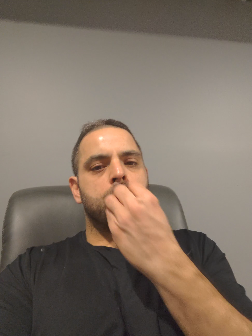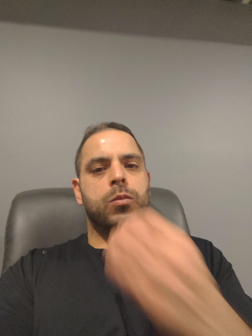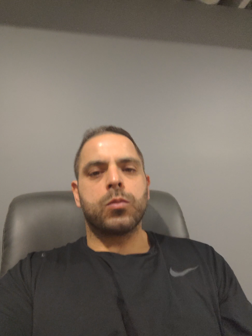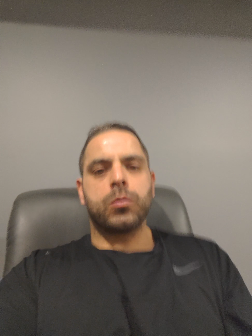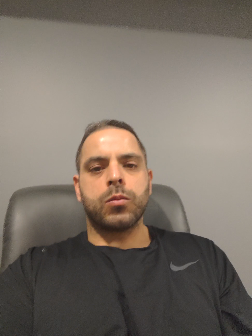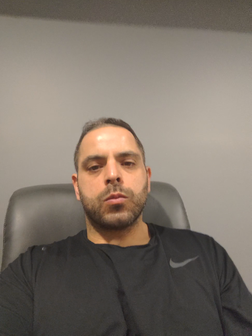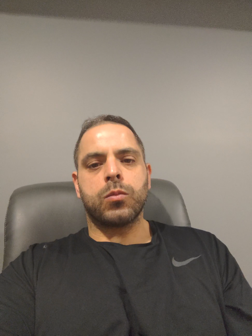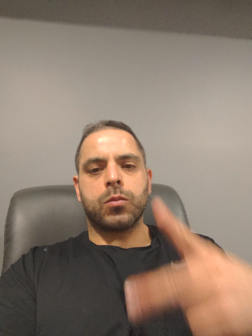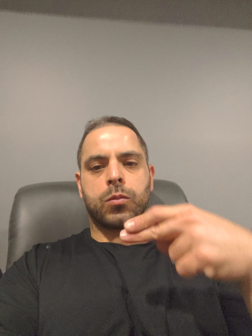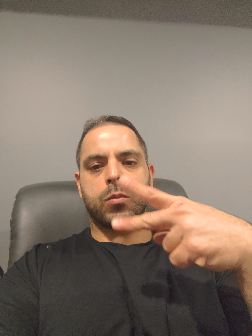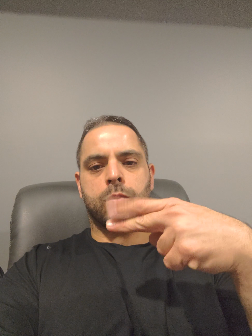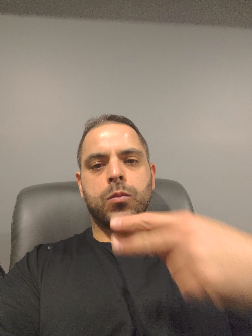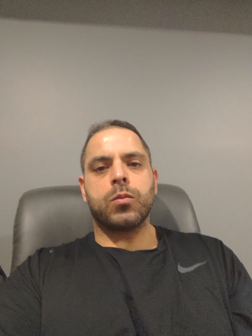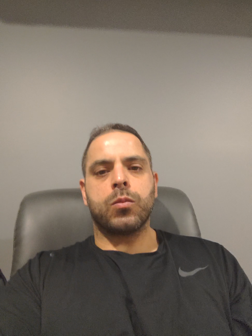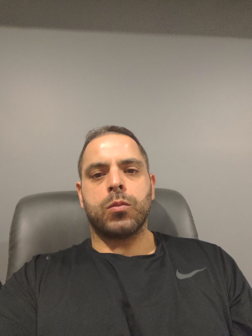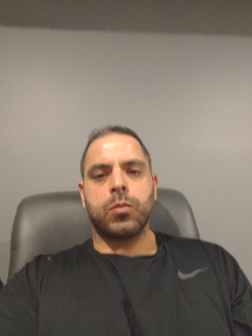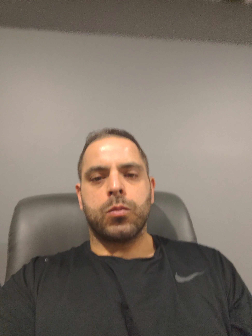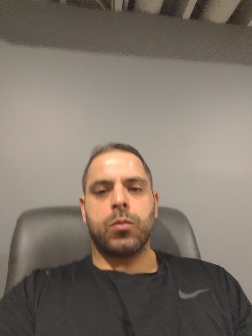scissors